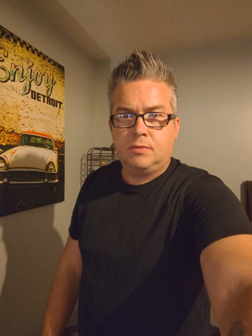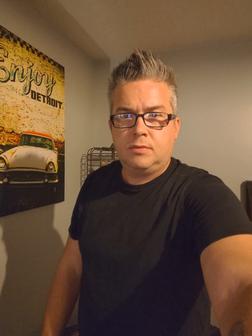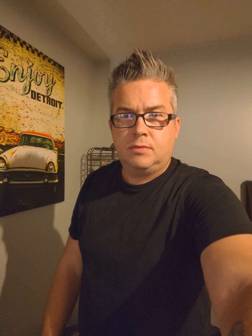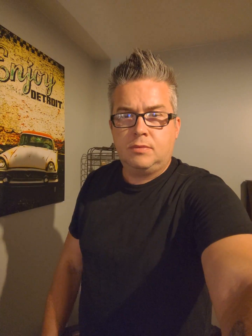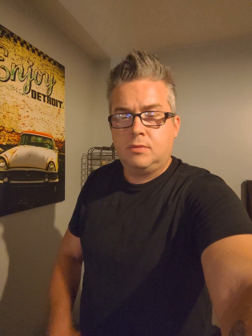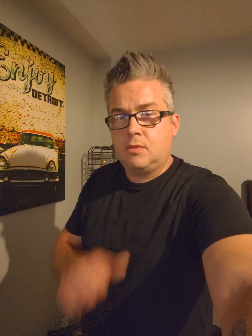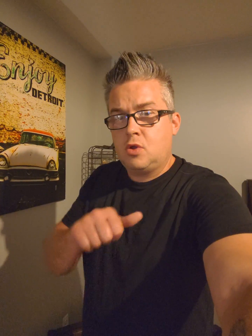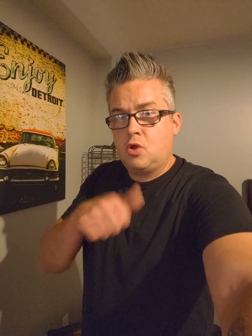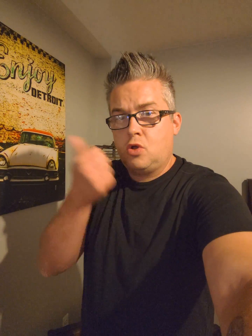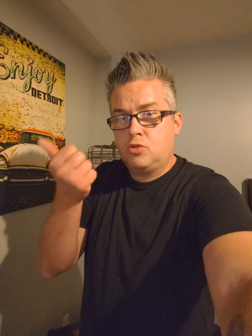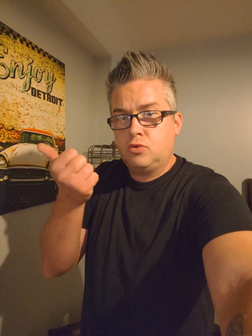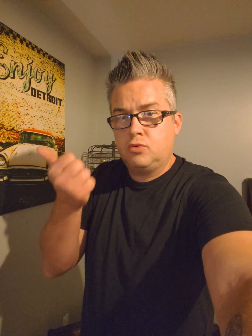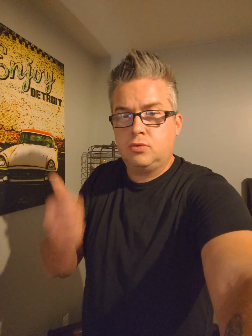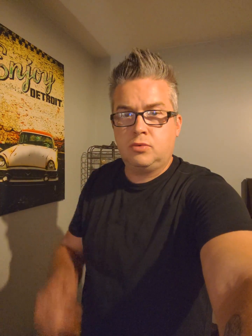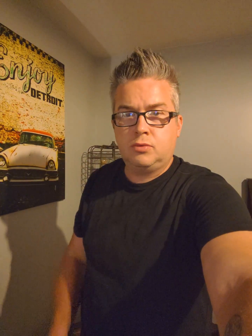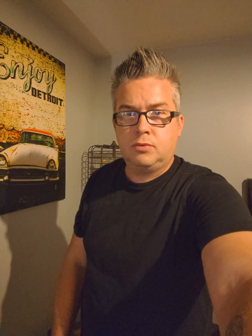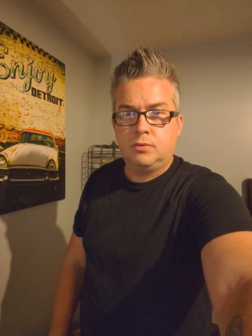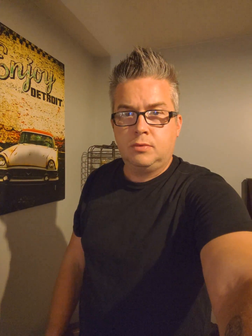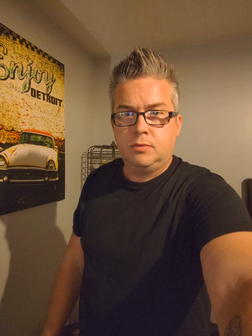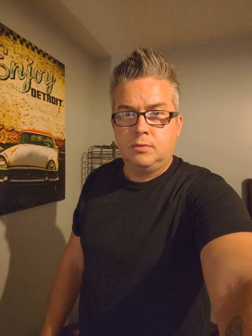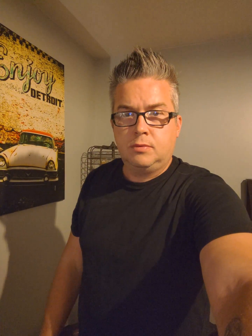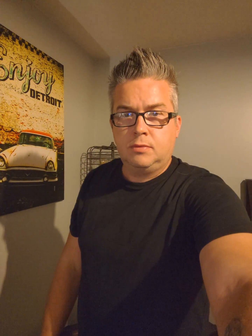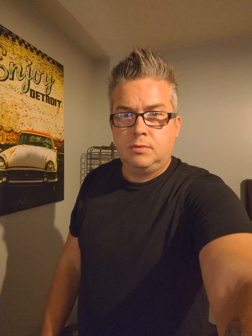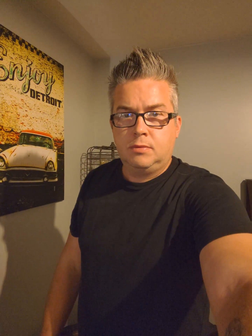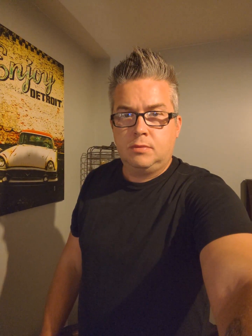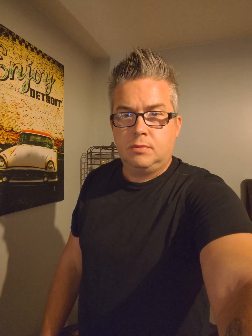other